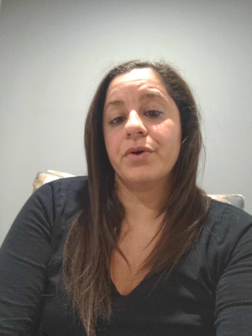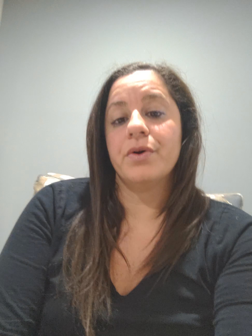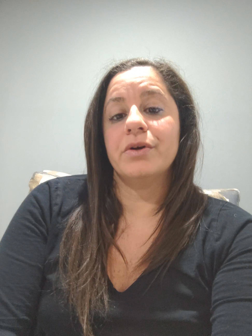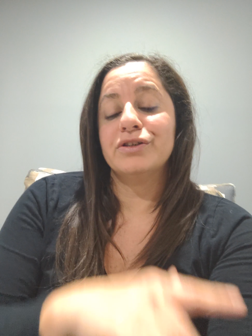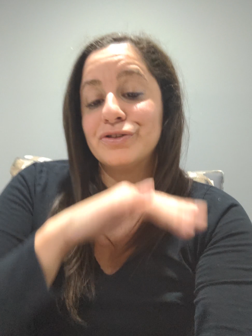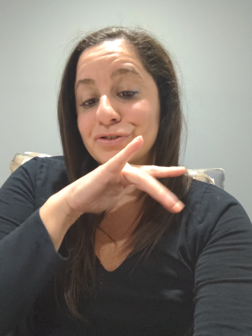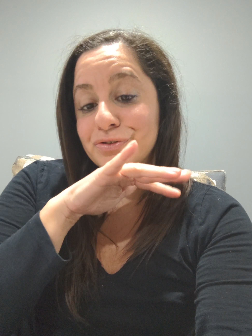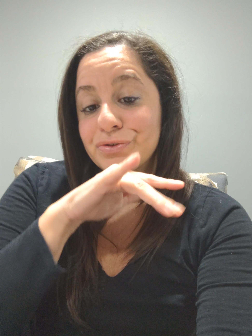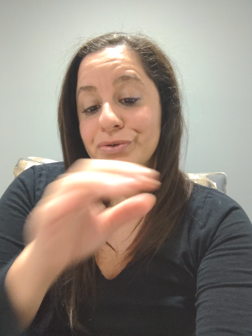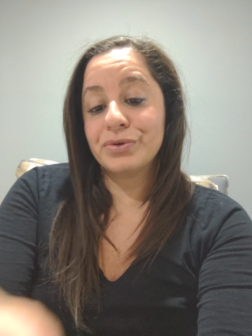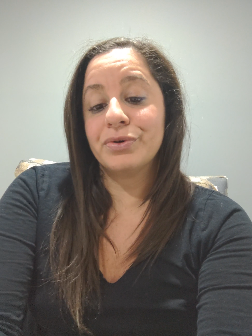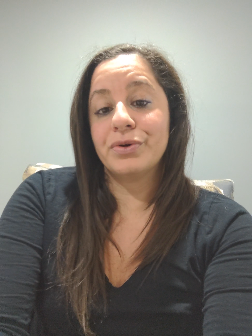dirty